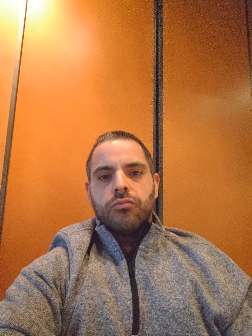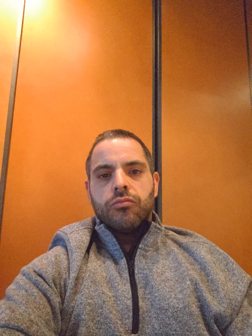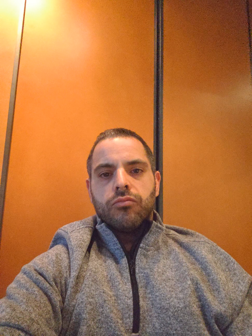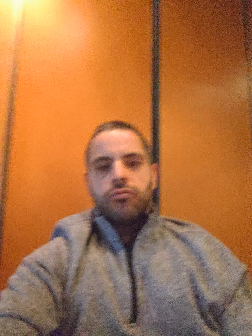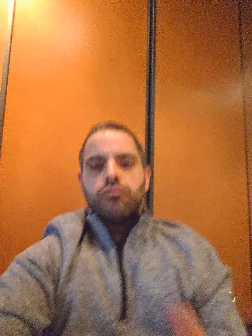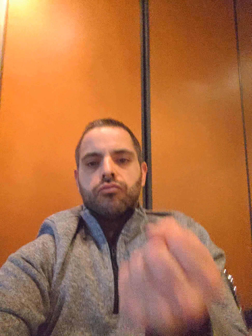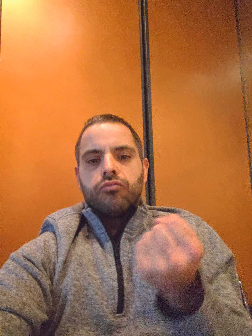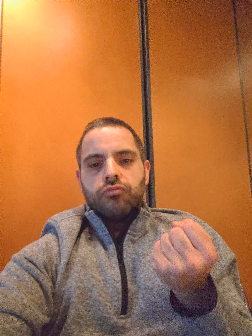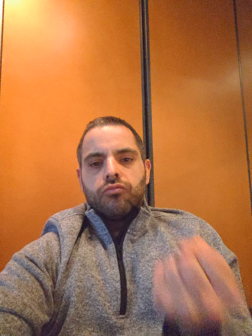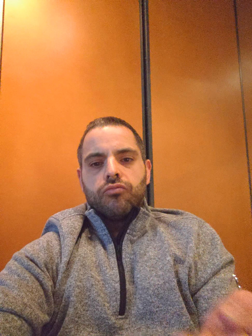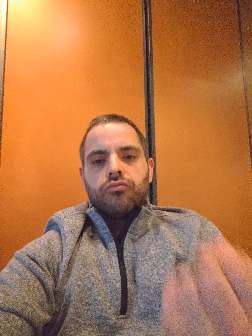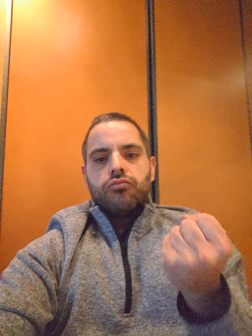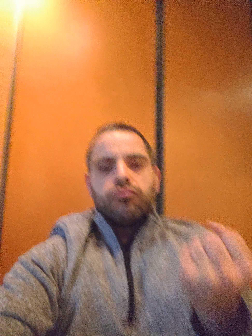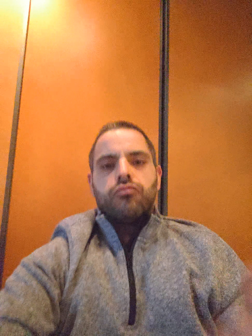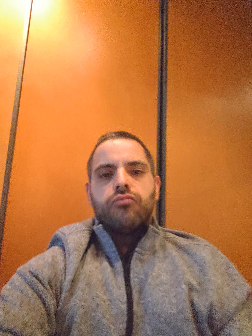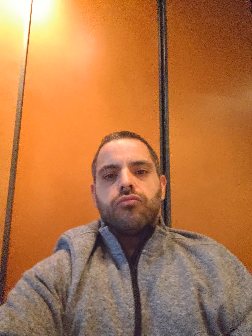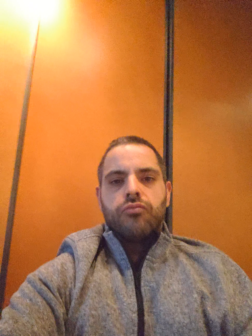drawer